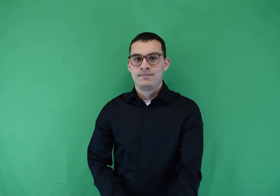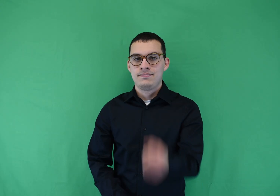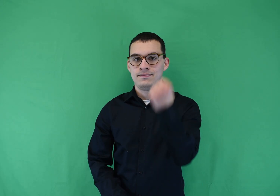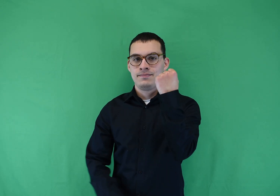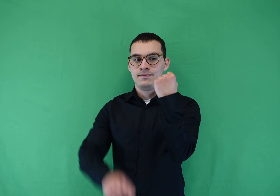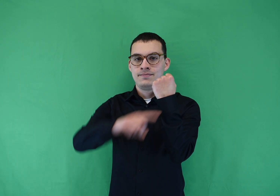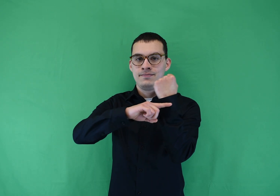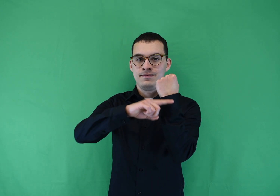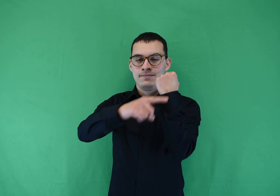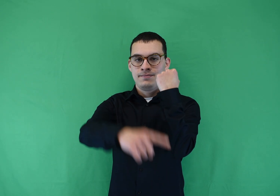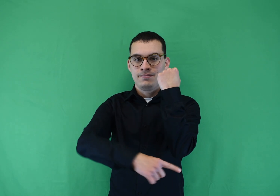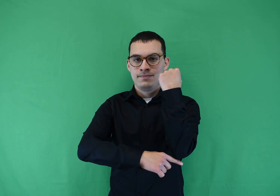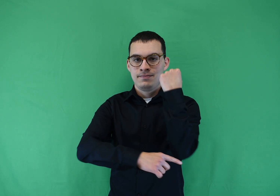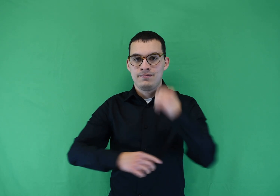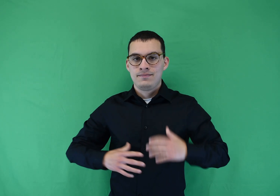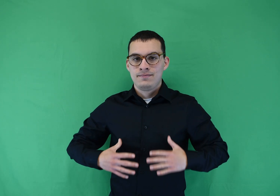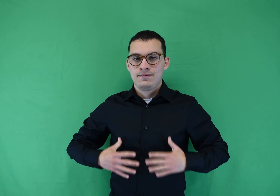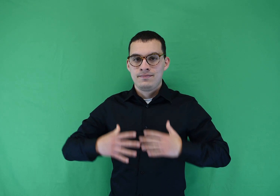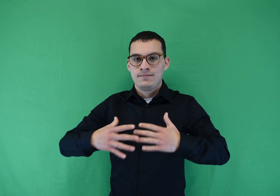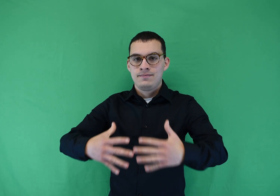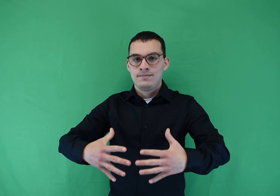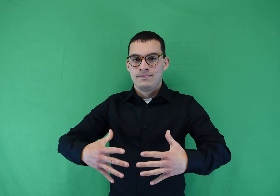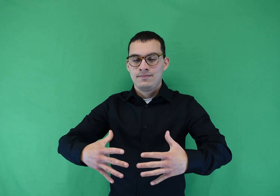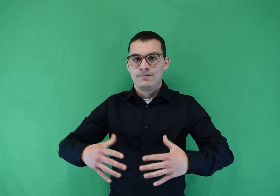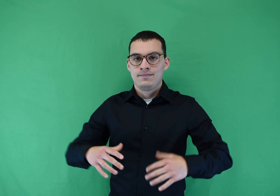embarazada